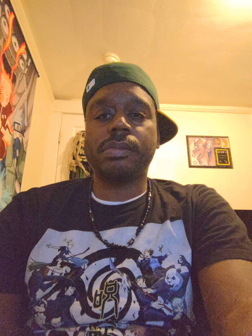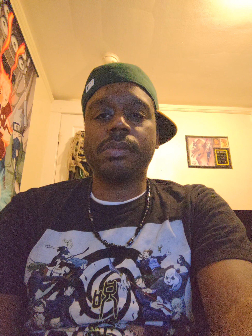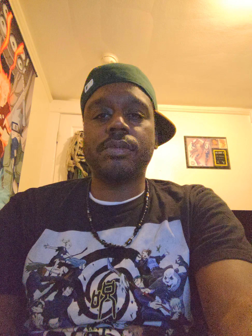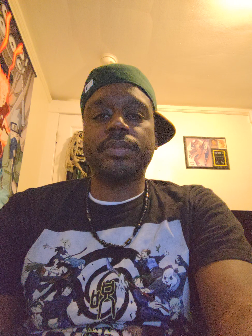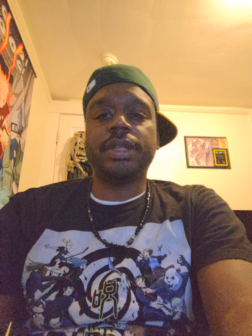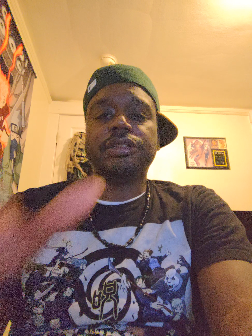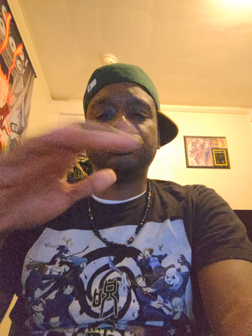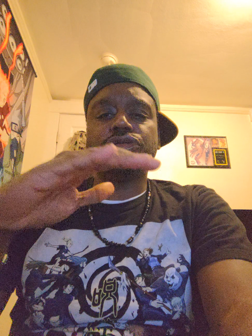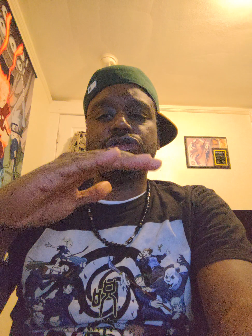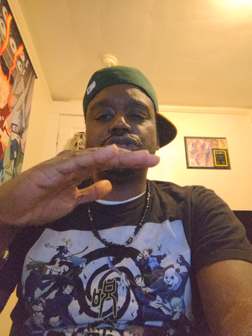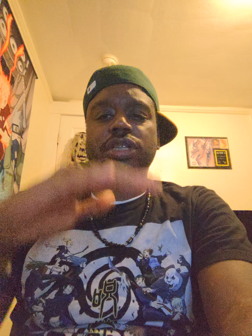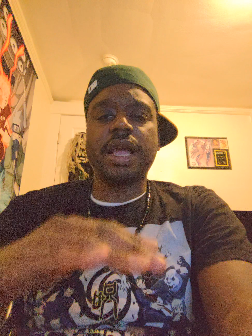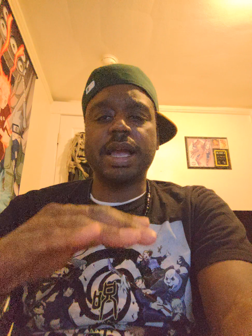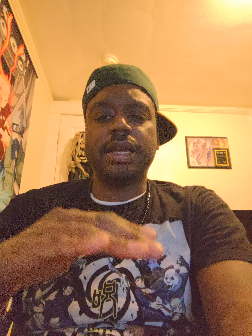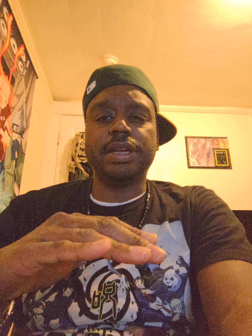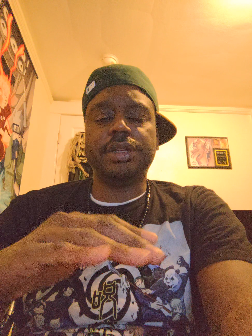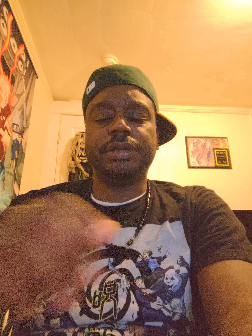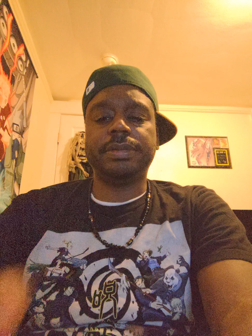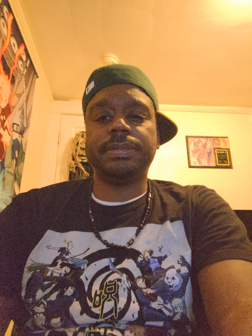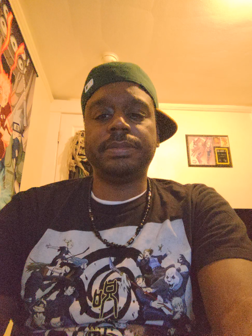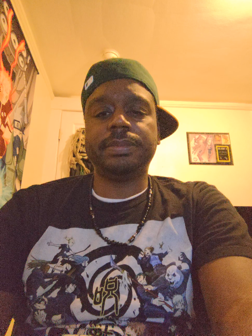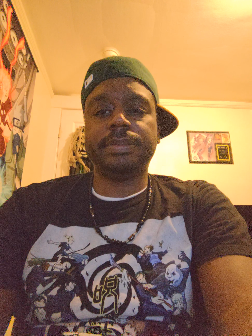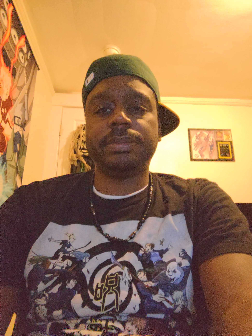child